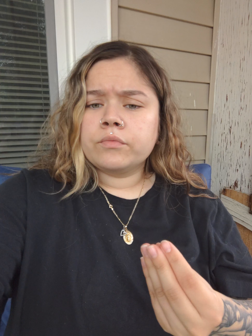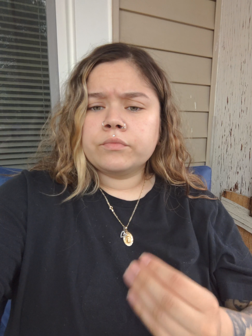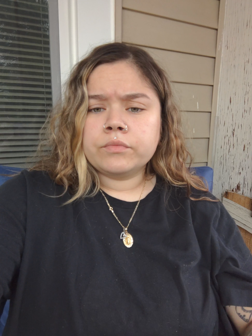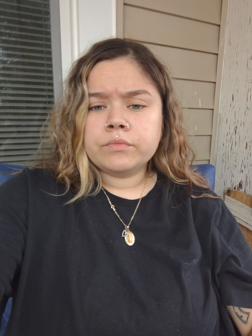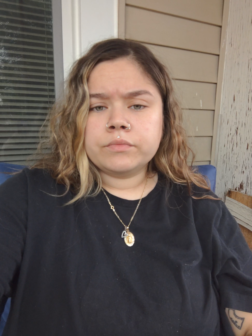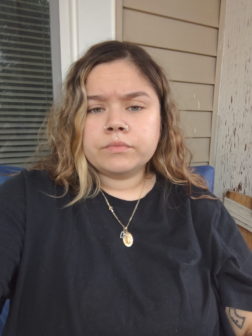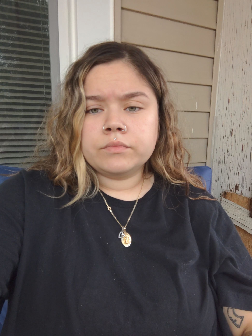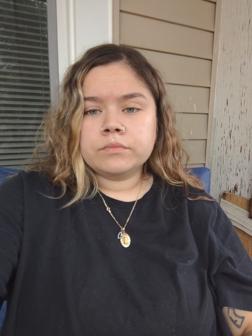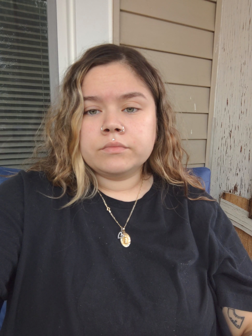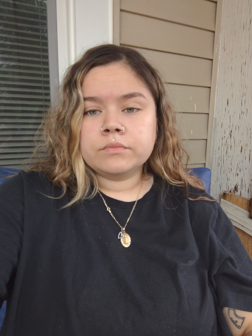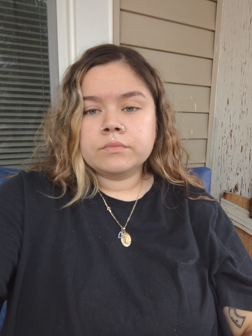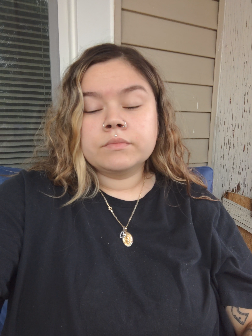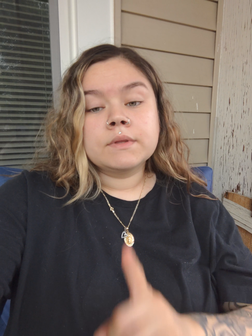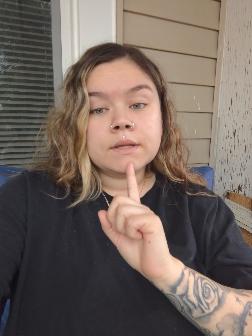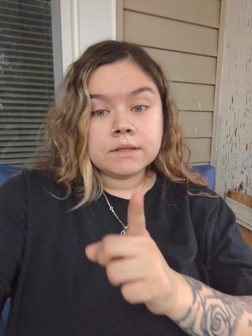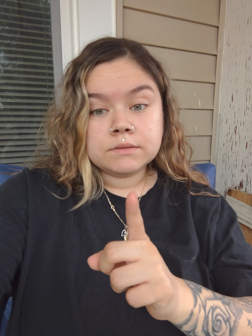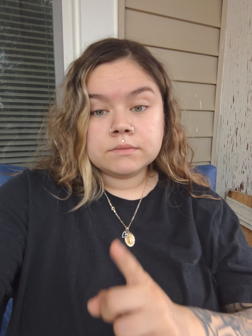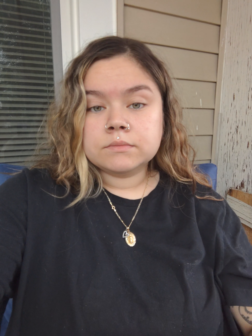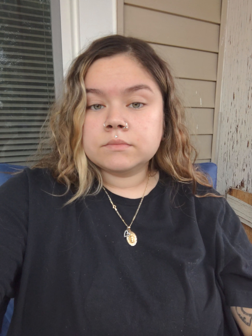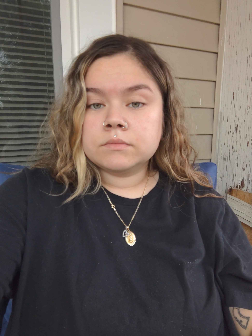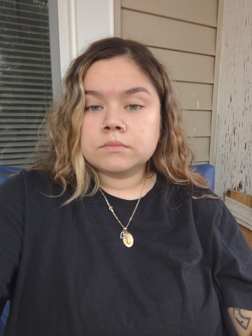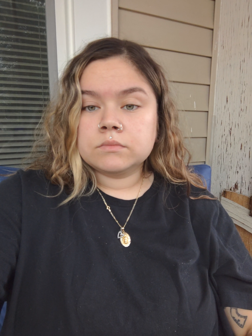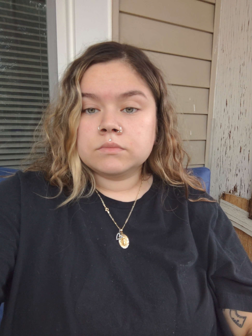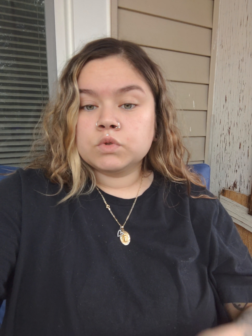is